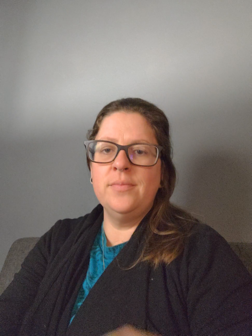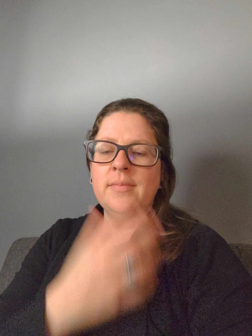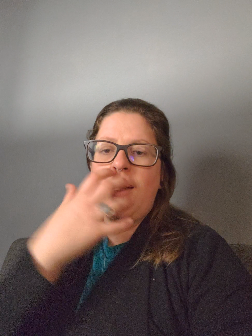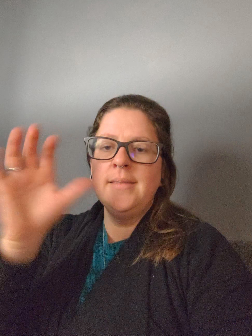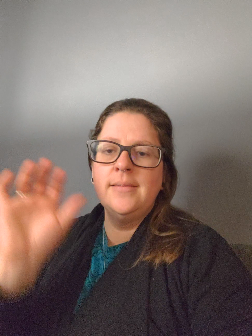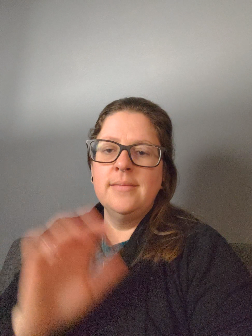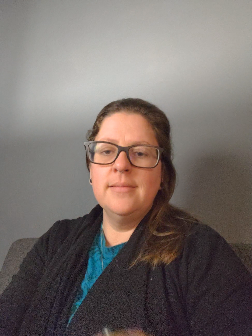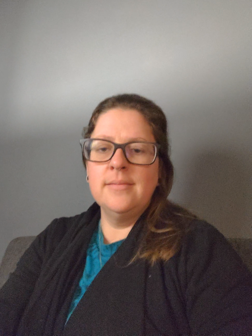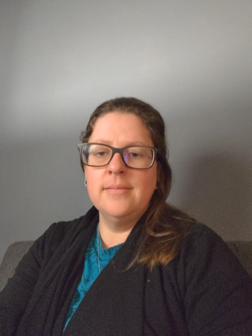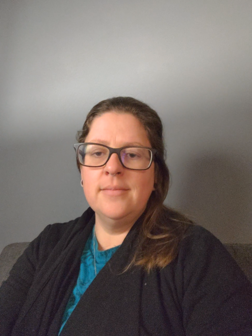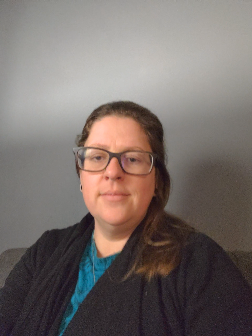hot